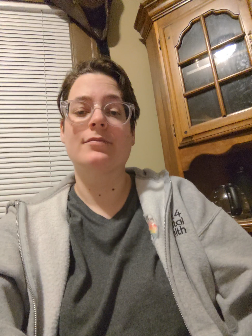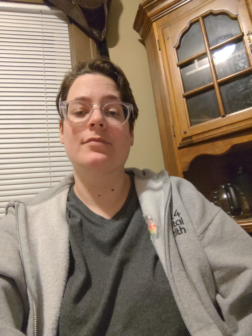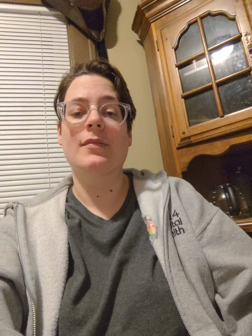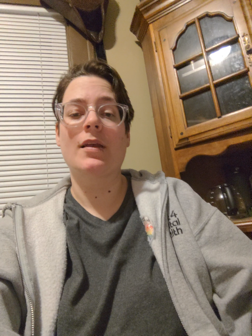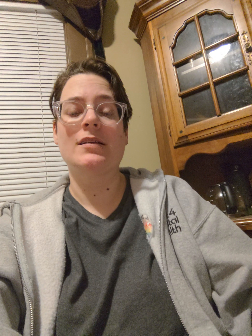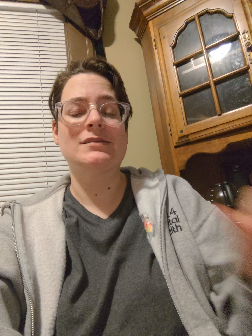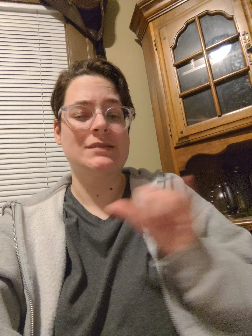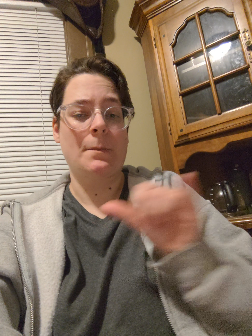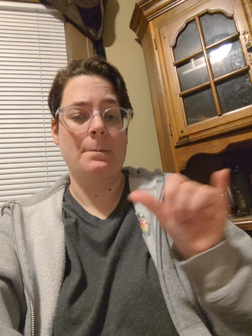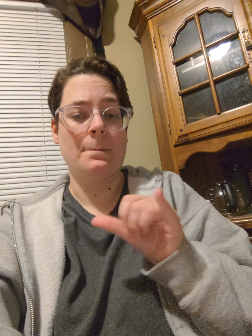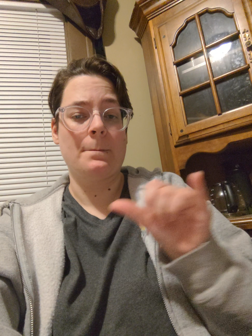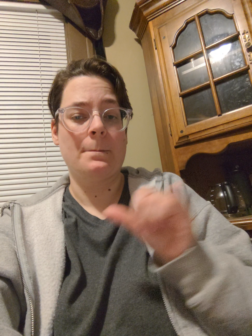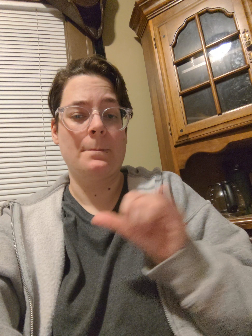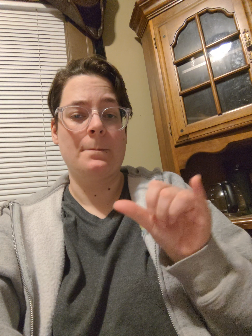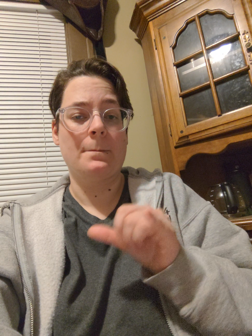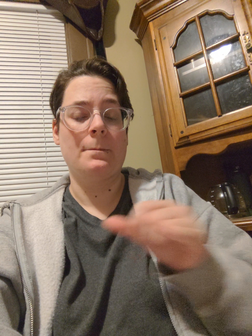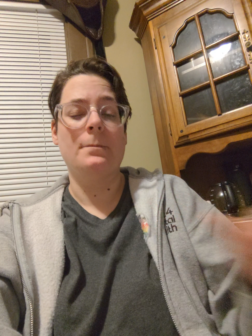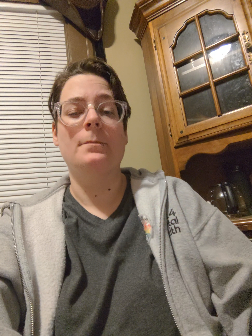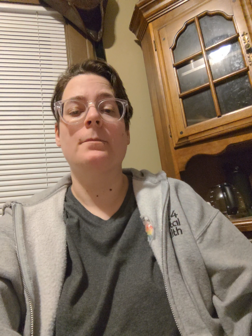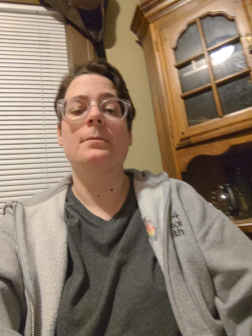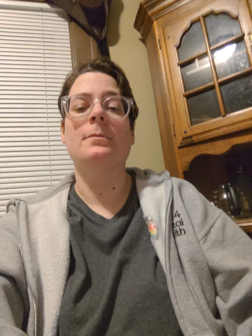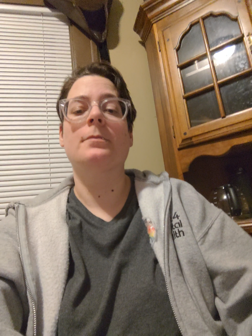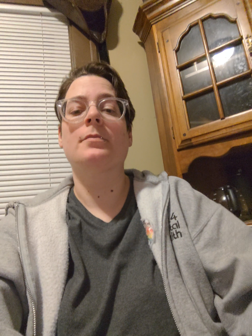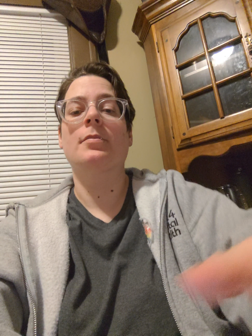same